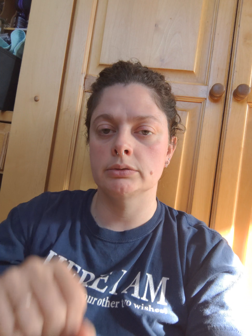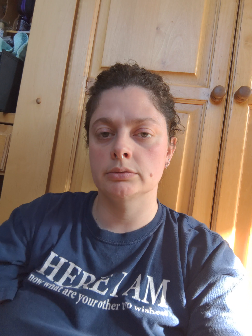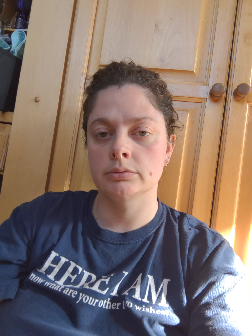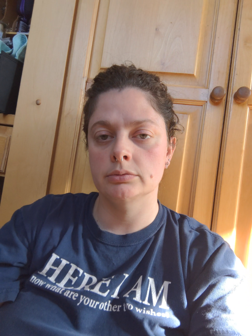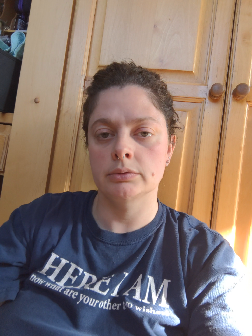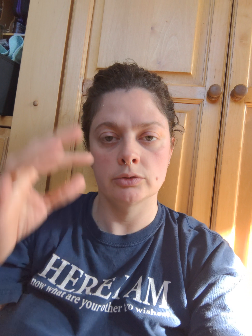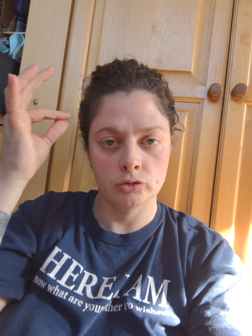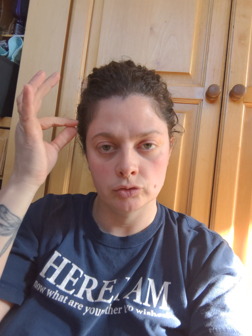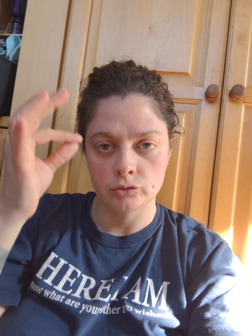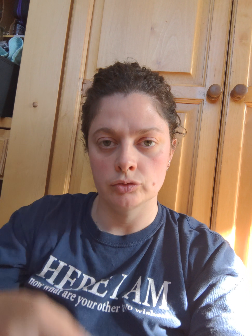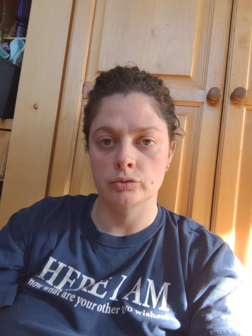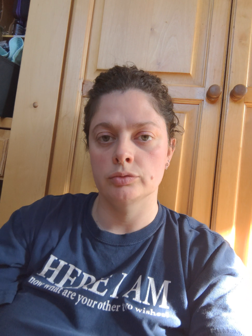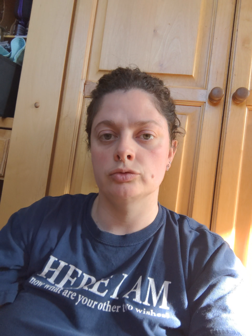hair